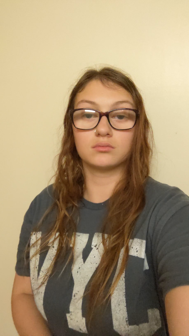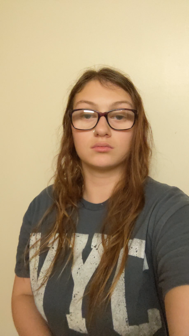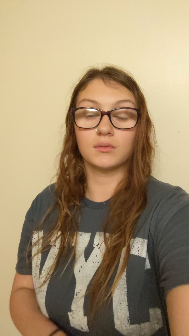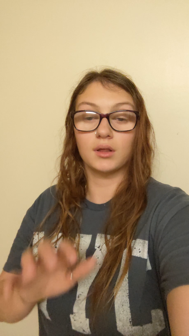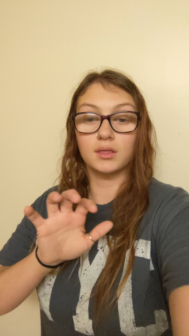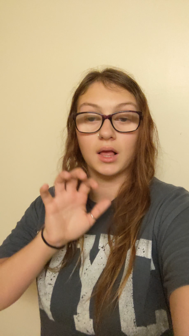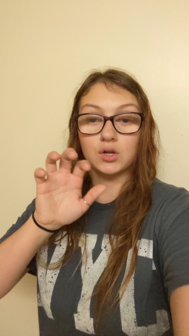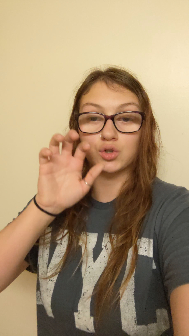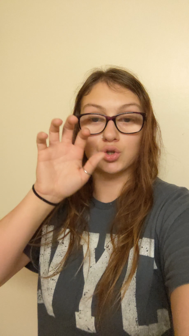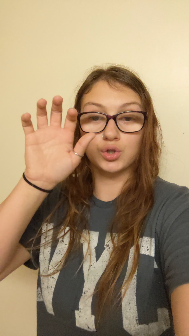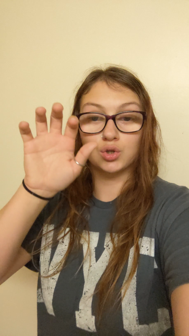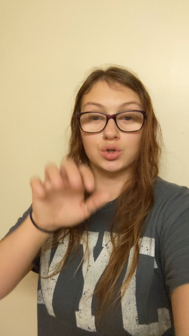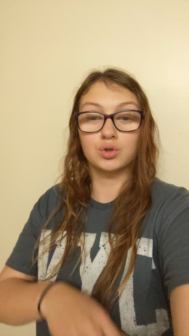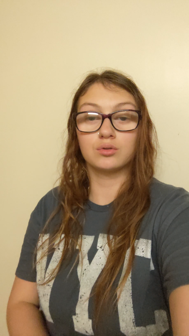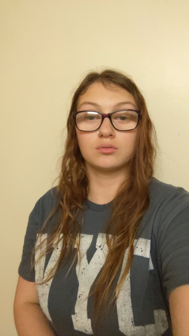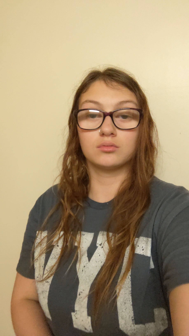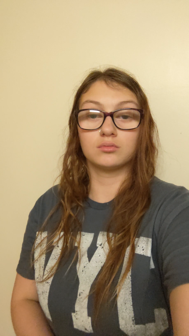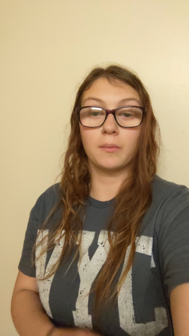ladder